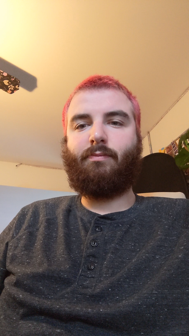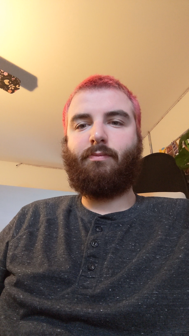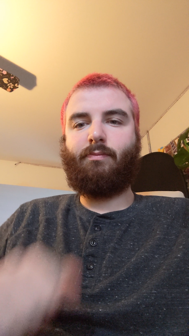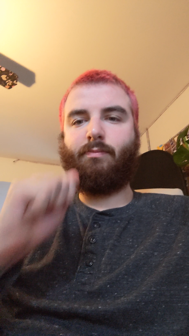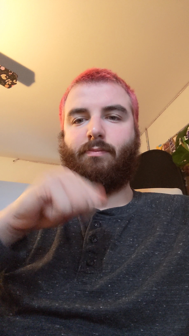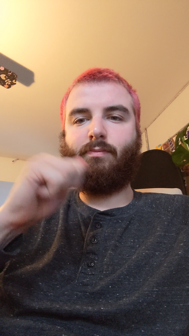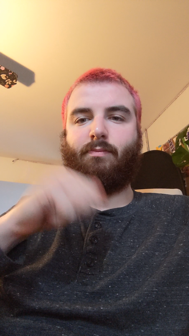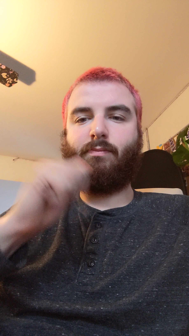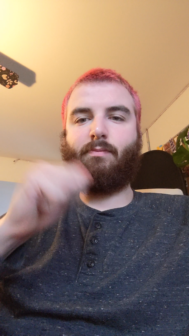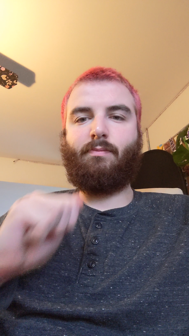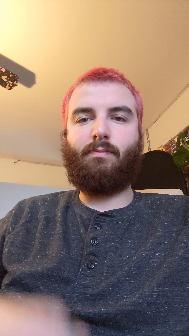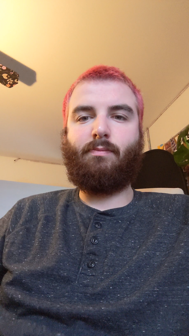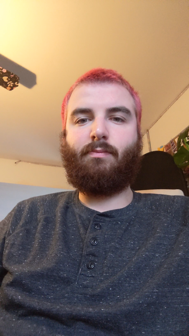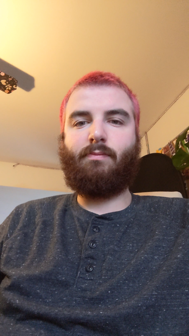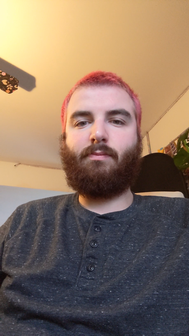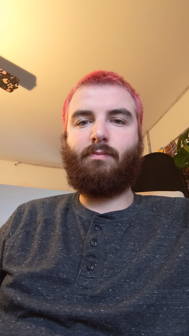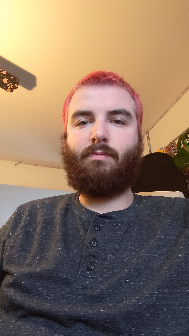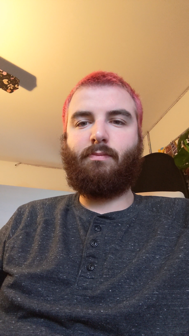rock